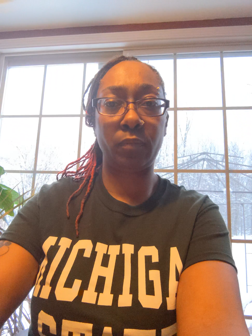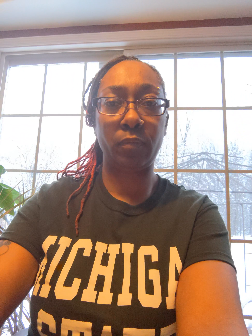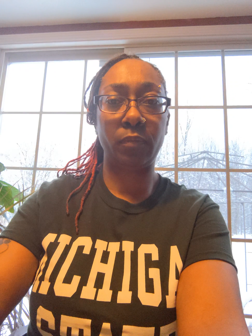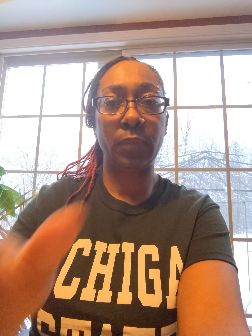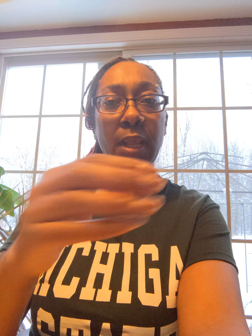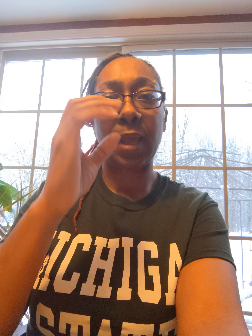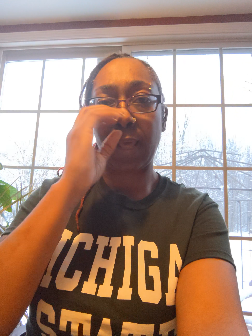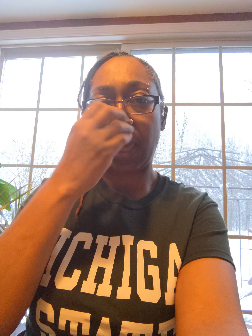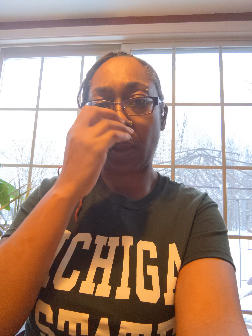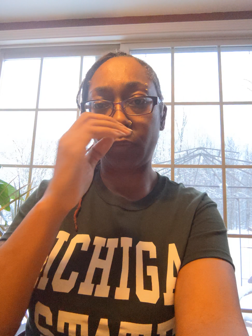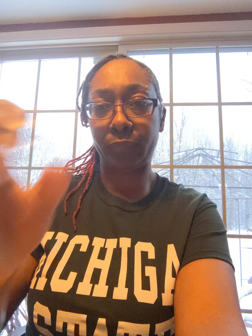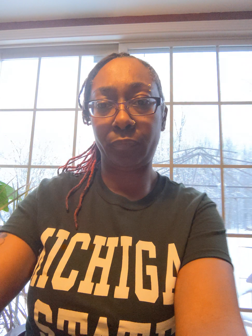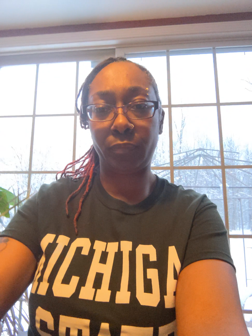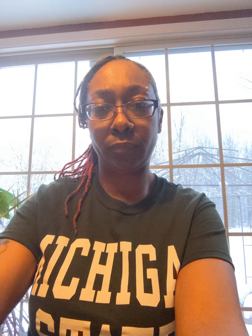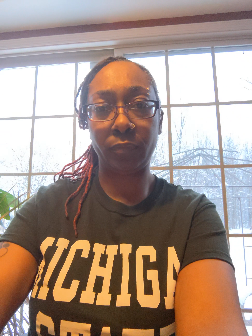clown